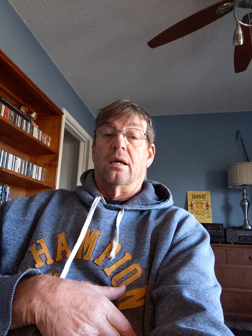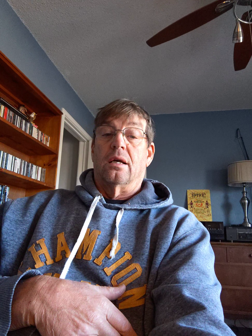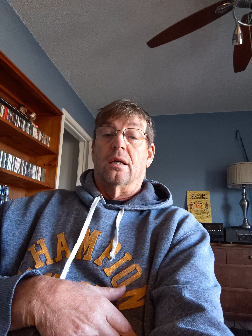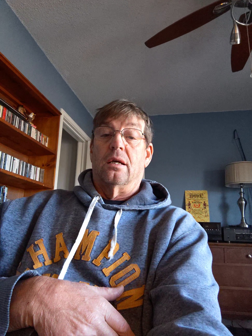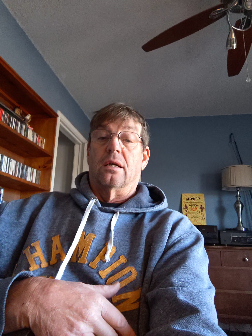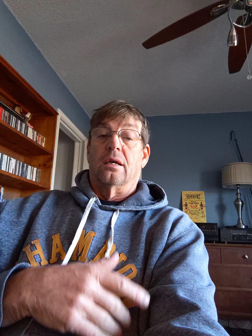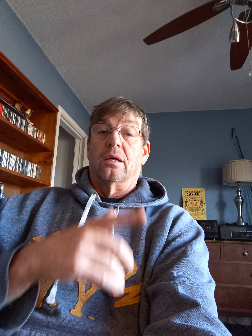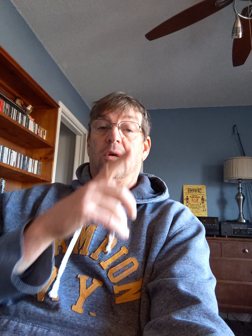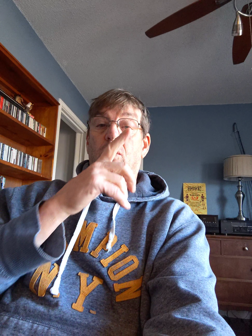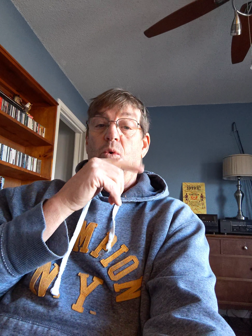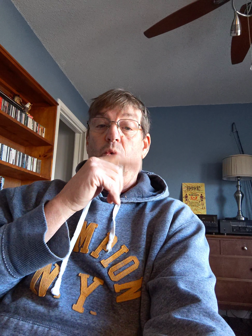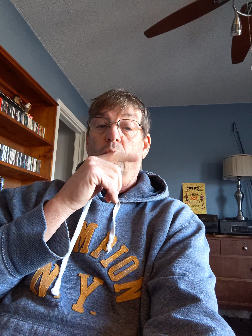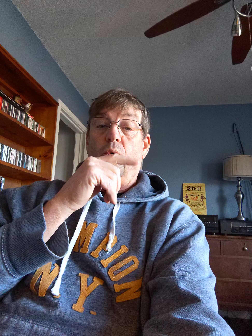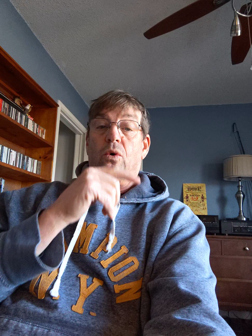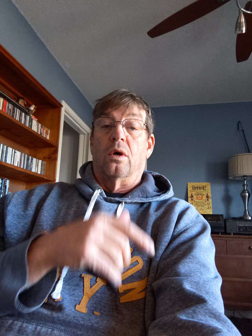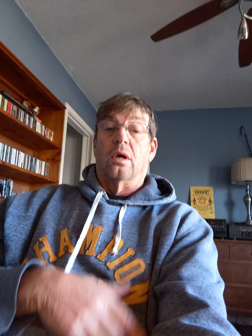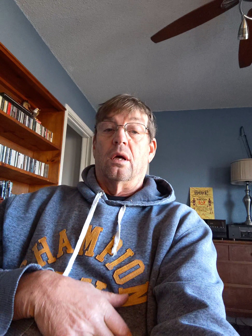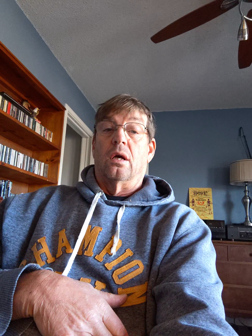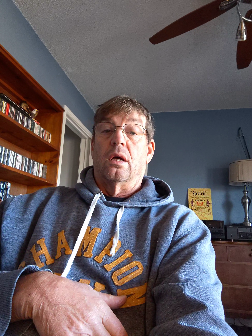who